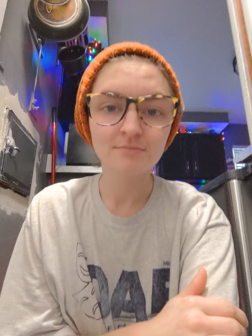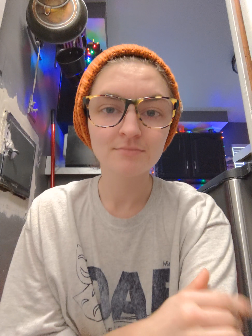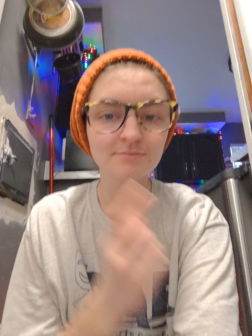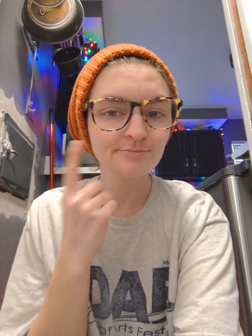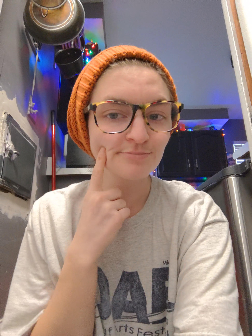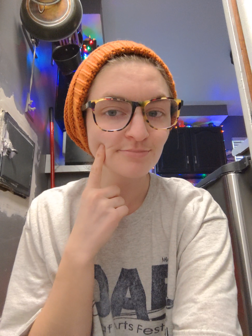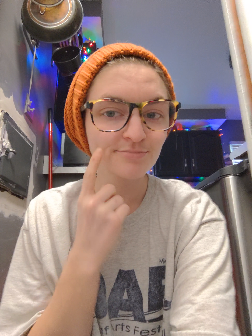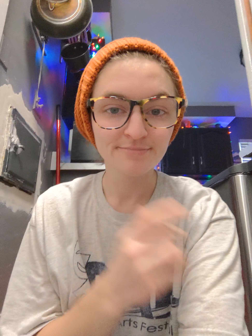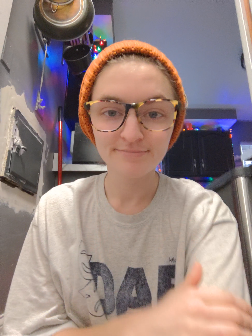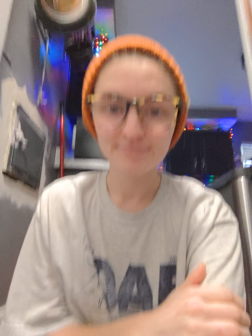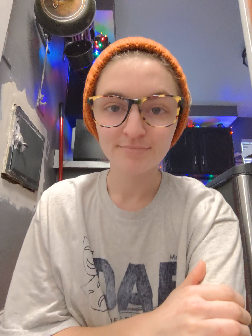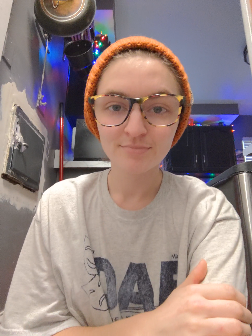cheek